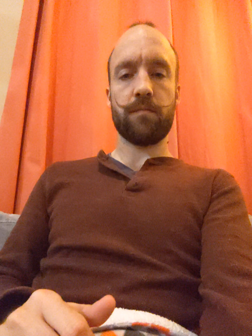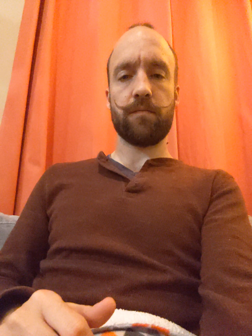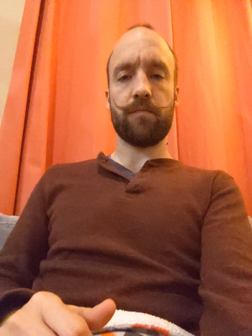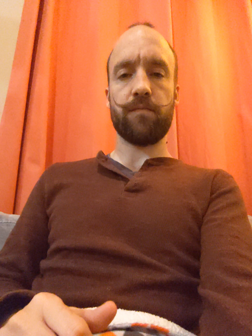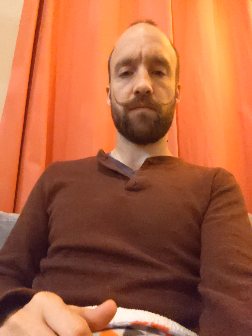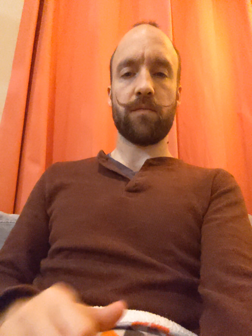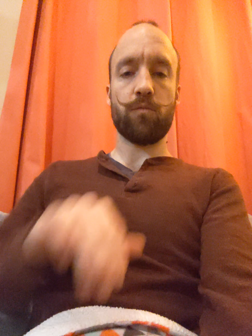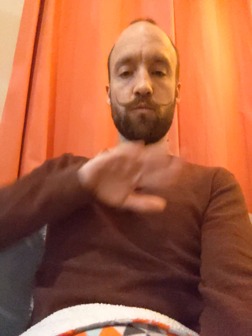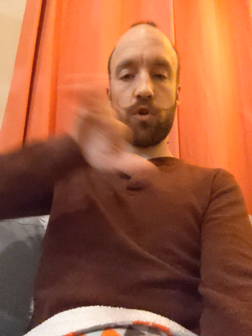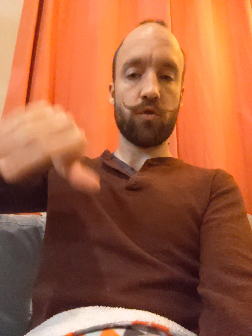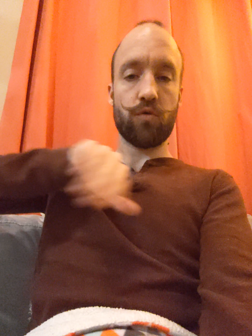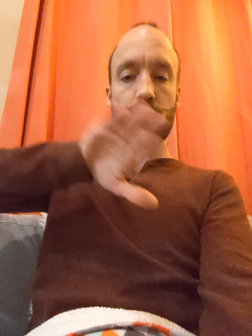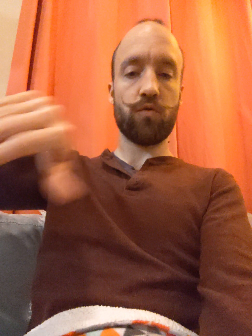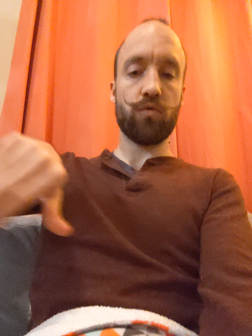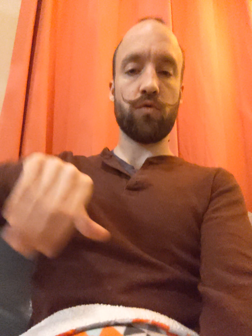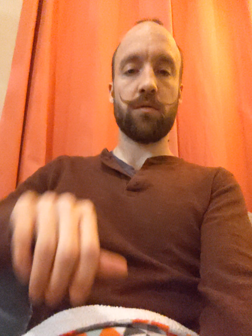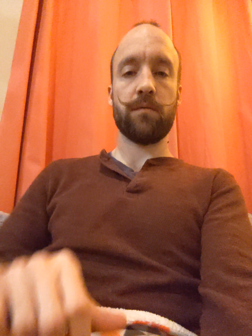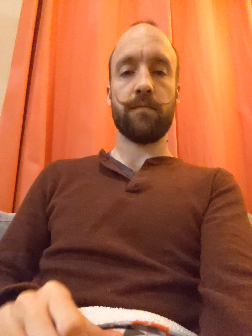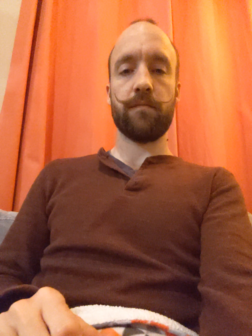pool